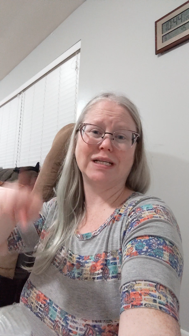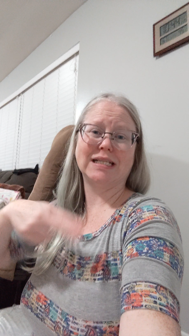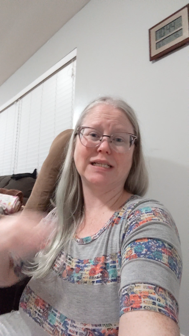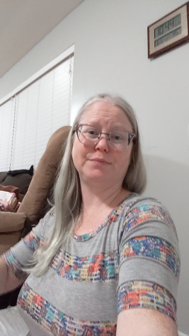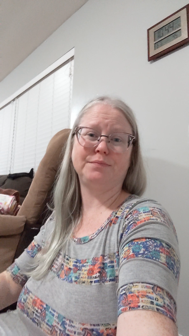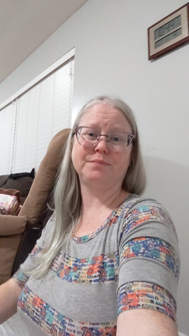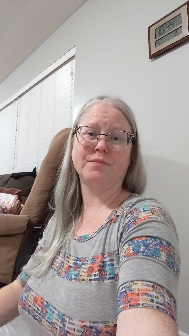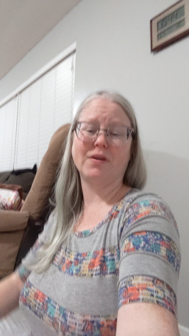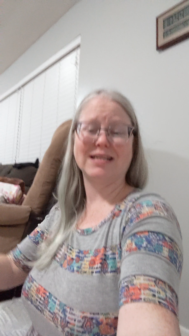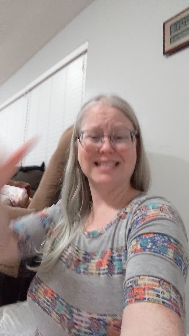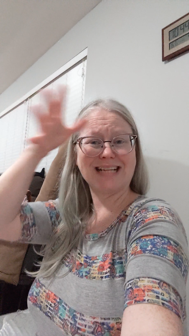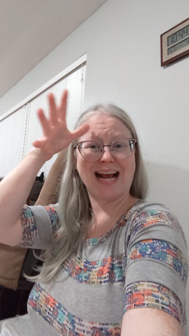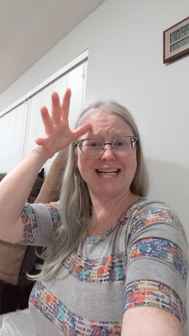daddy